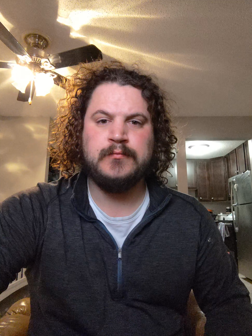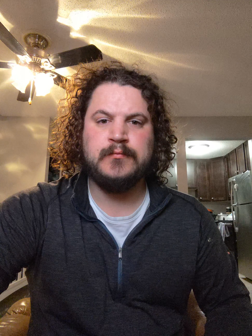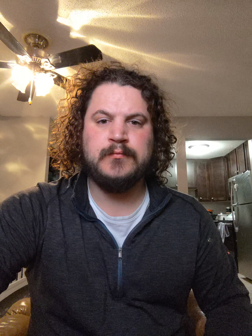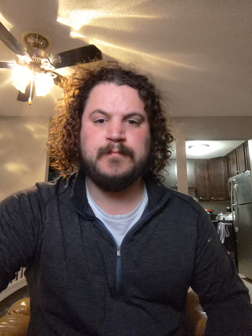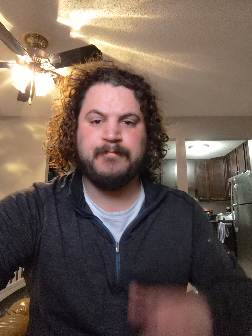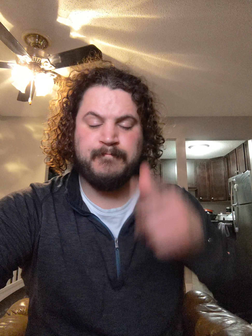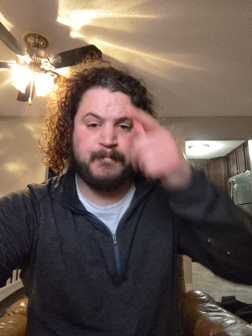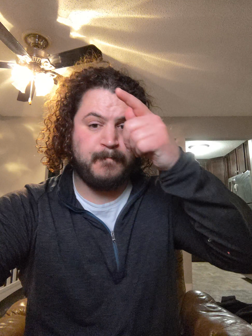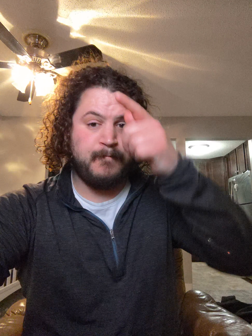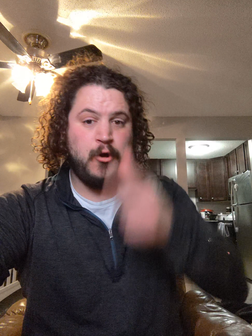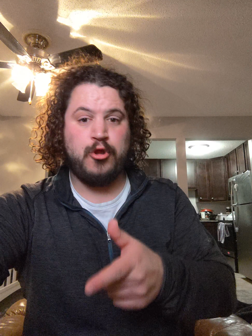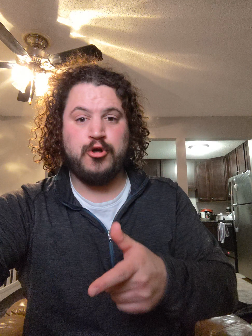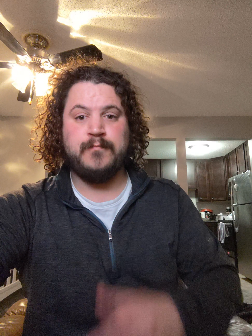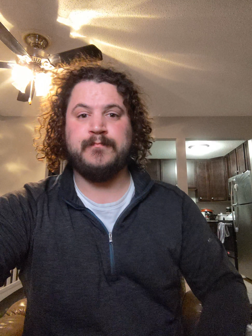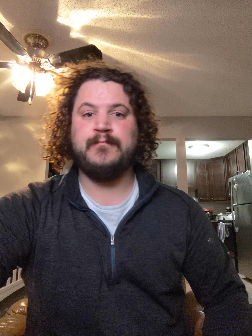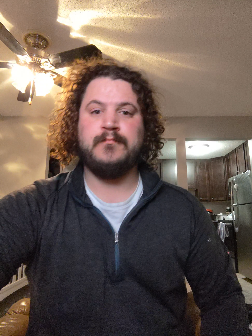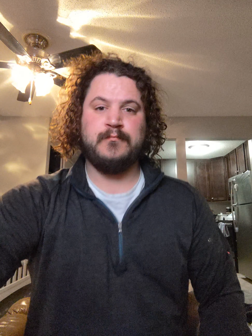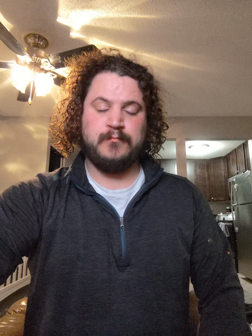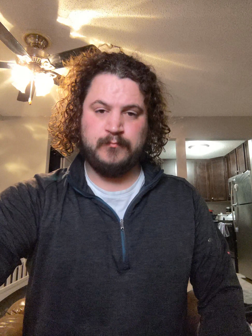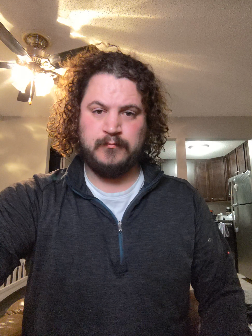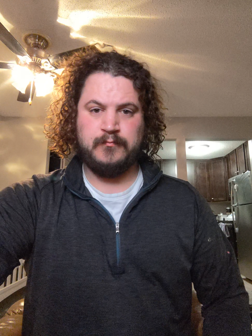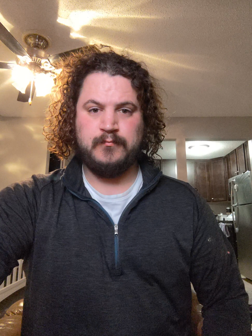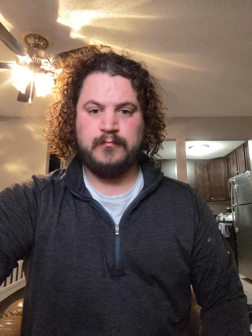brother